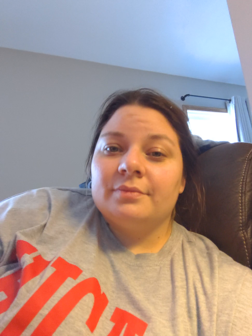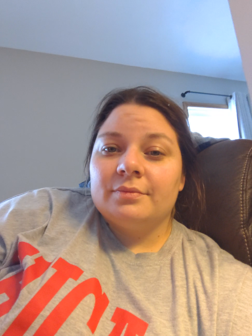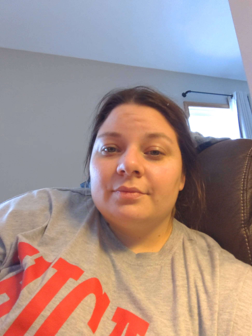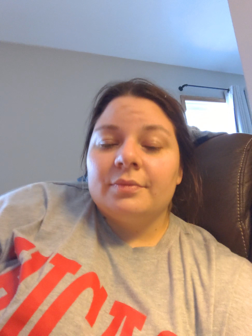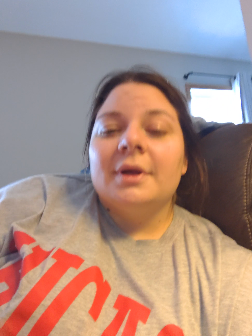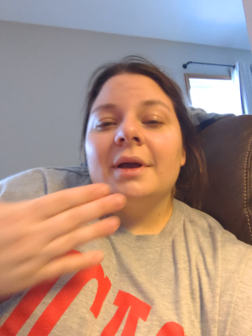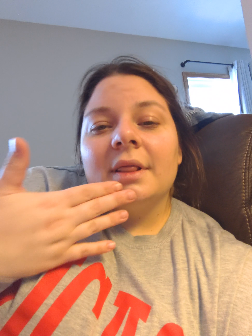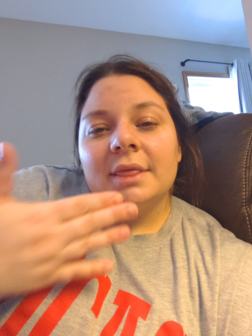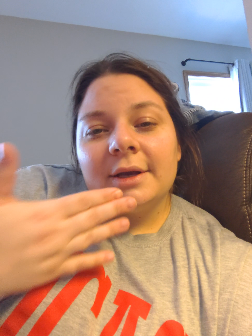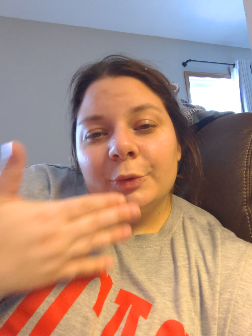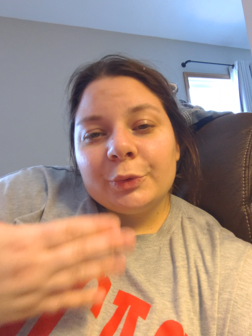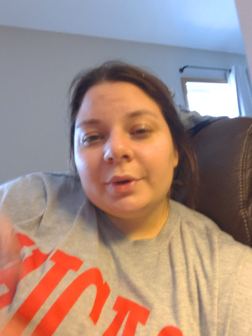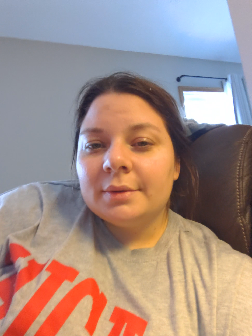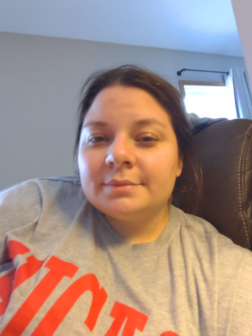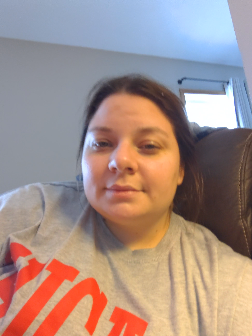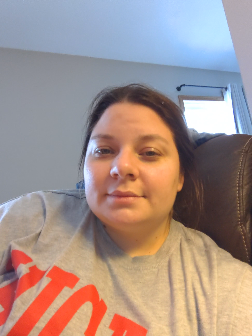thank you